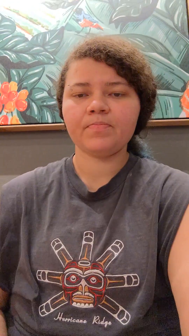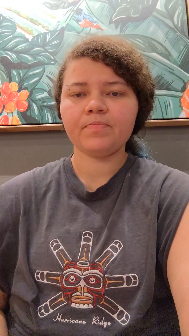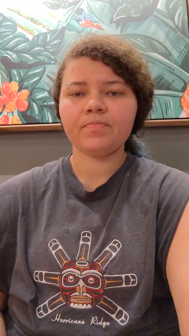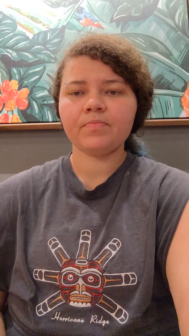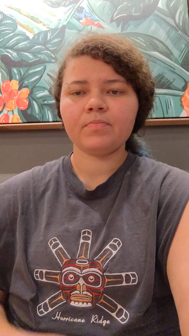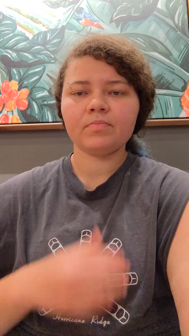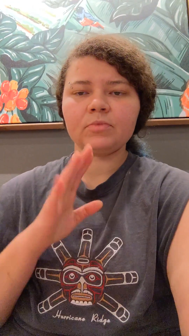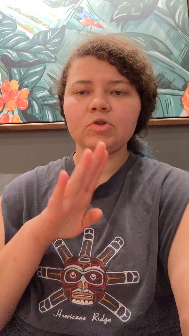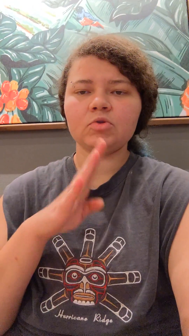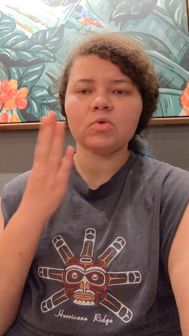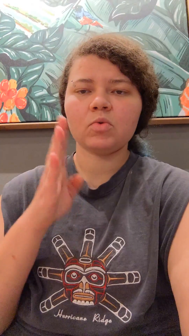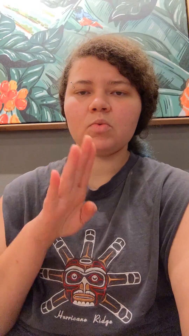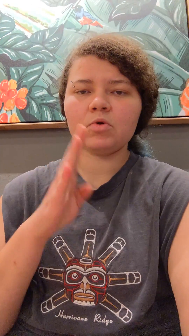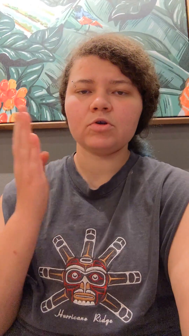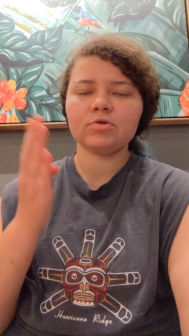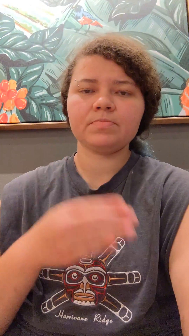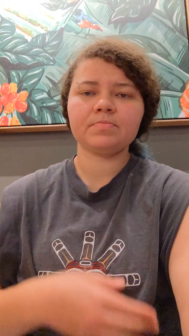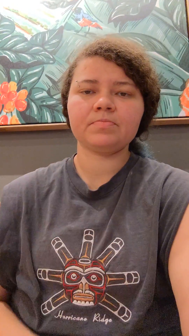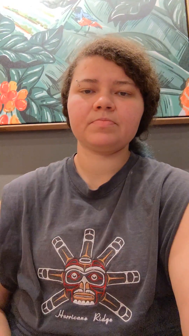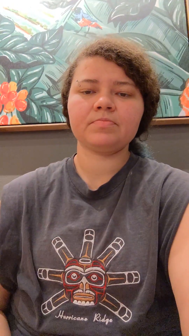door